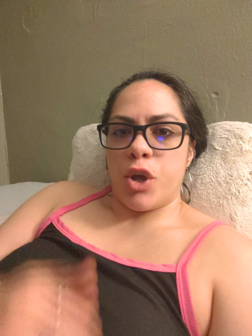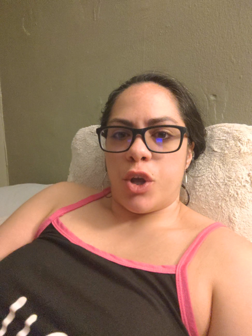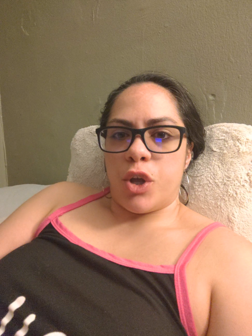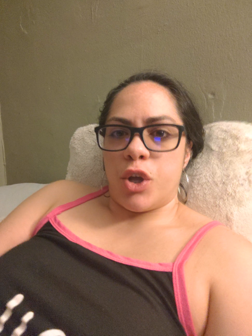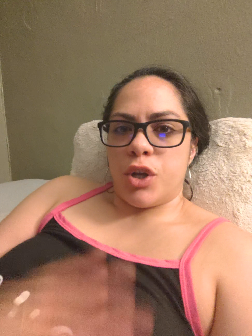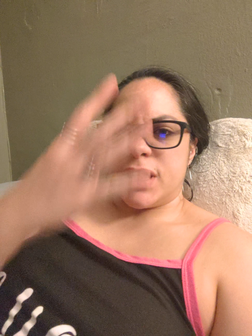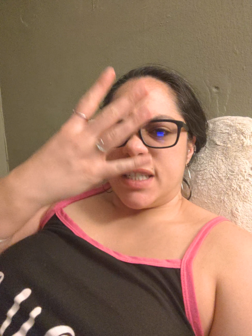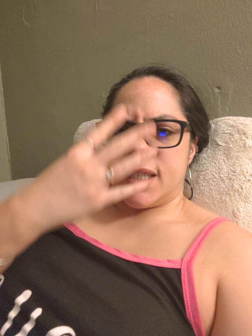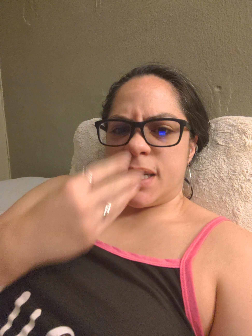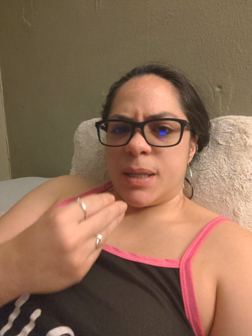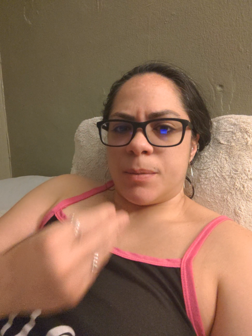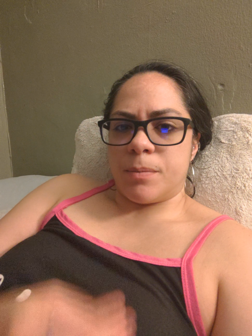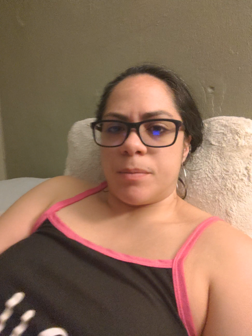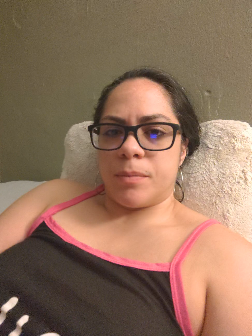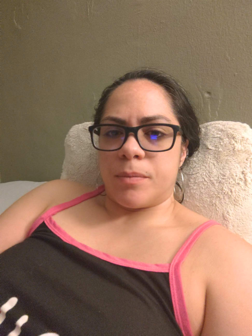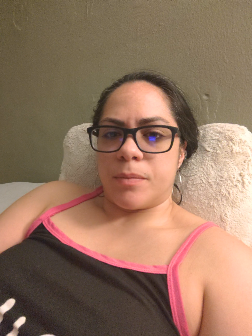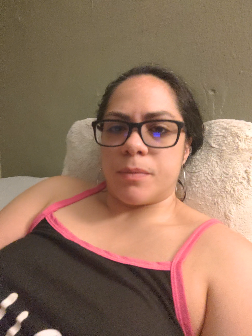sleep